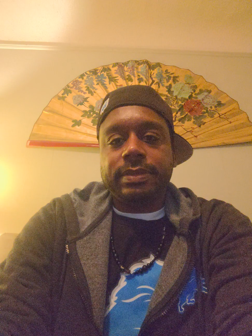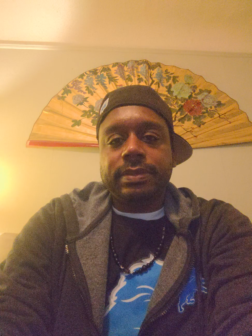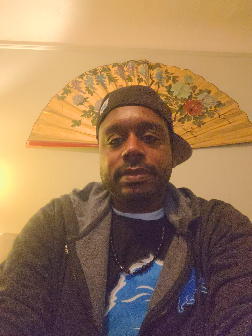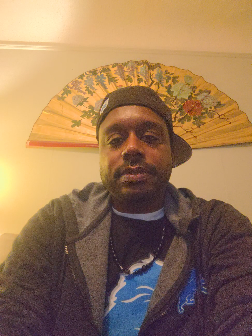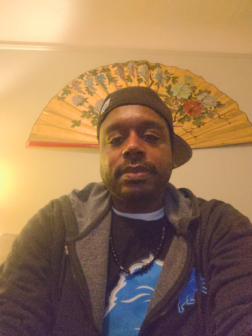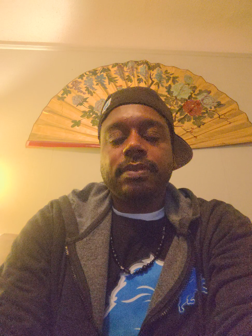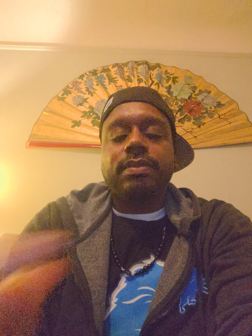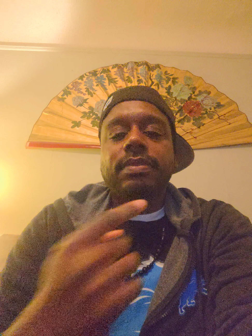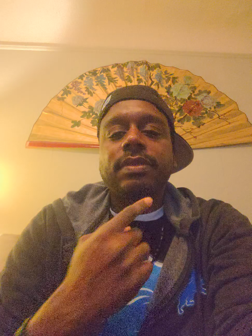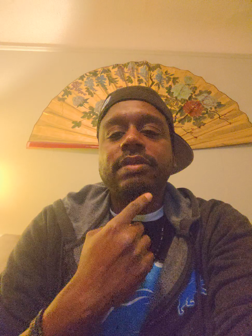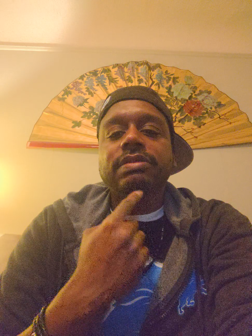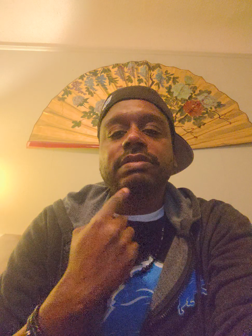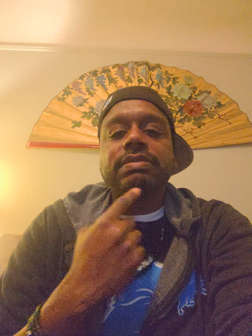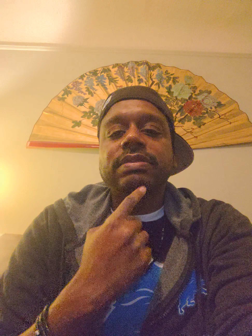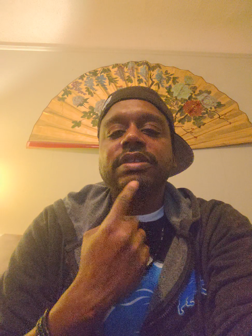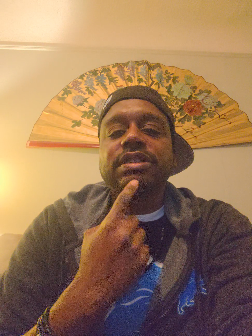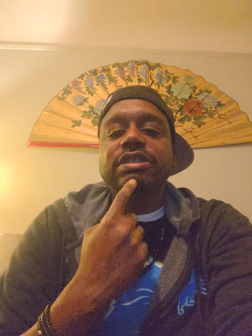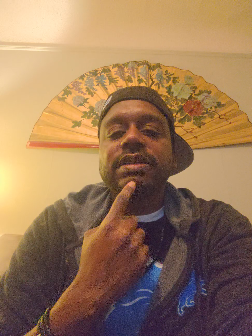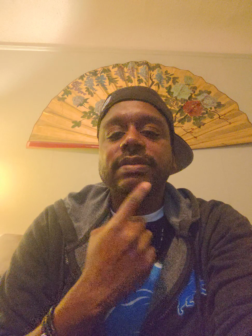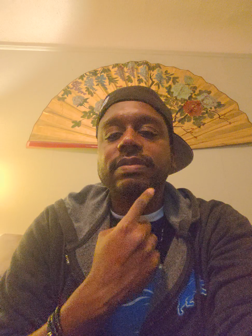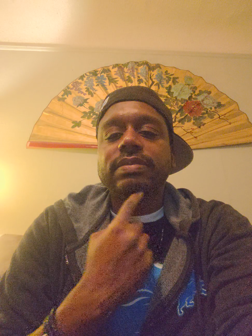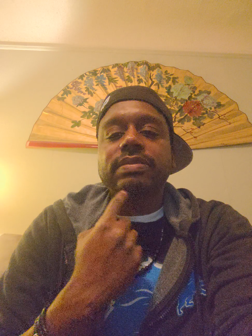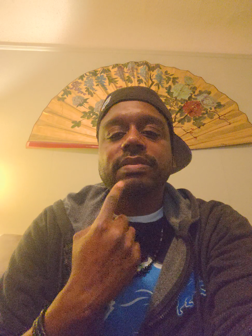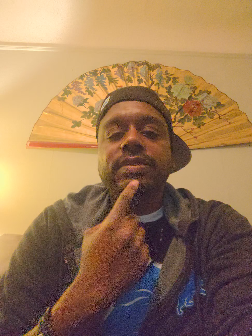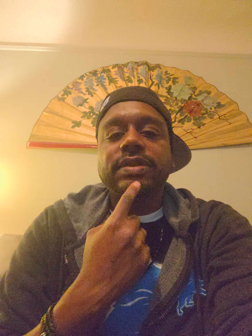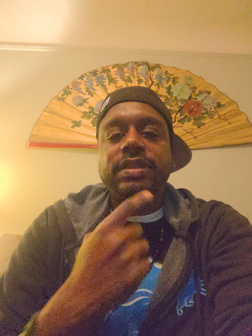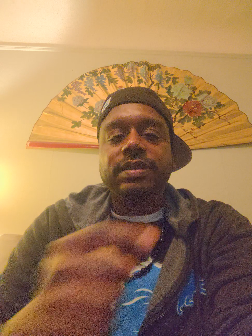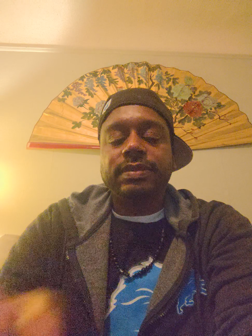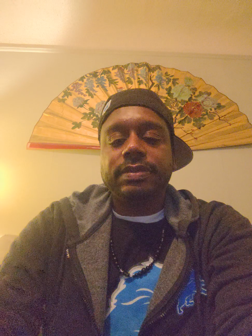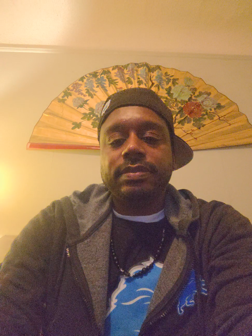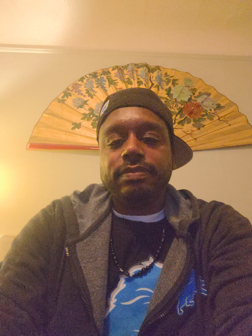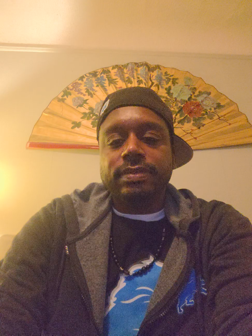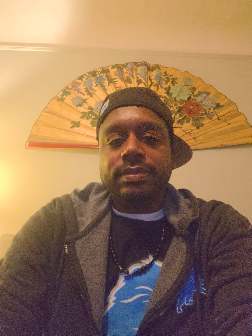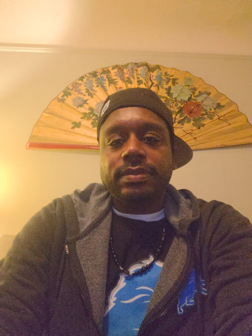chin